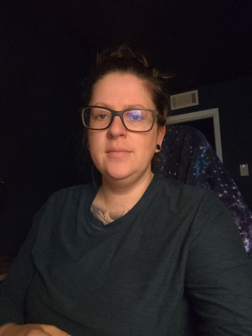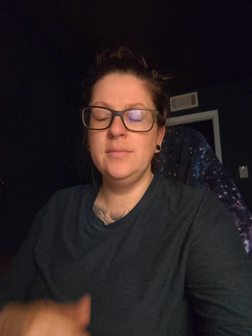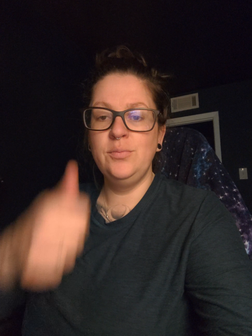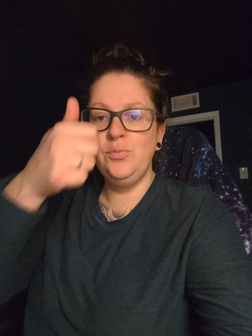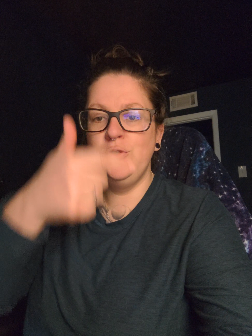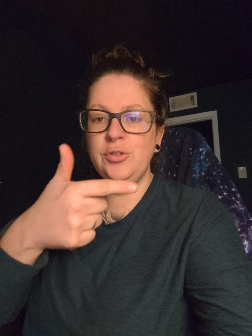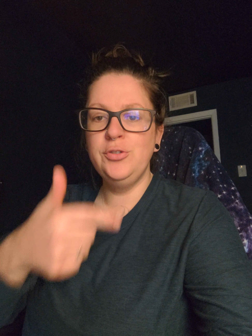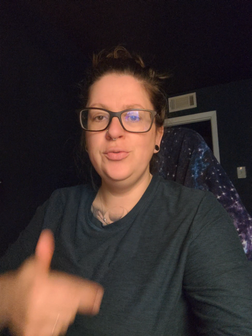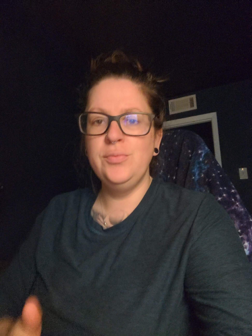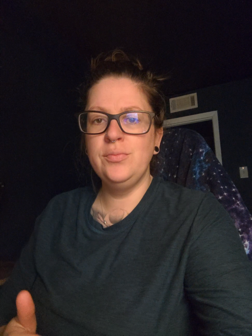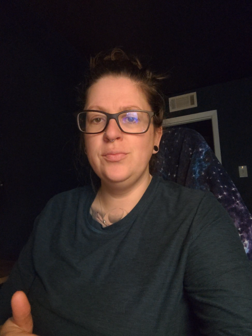brother